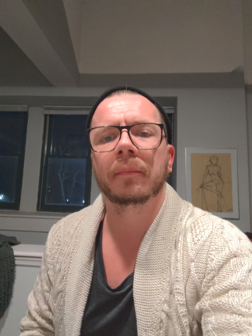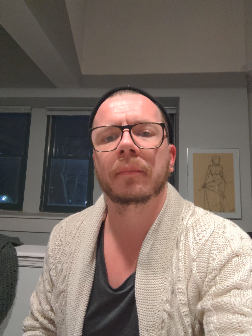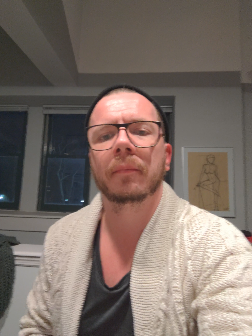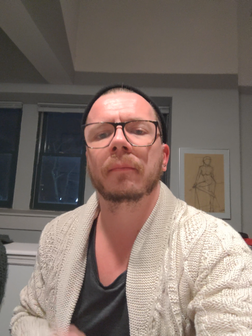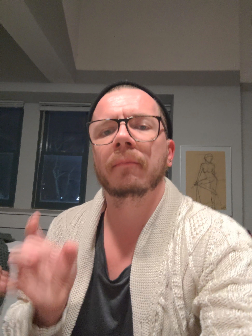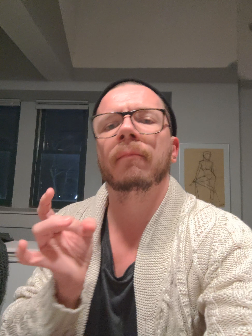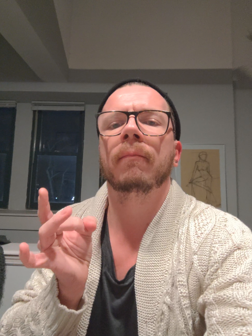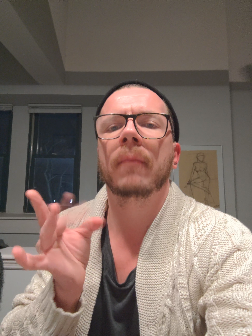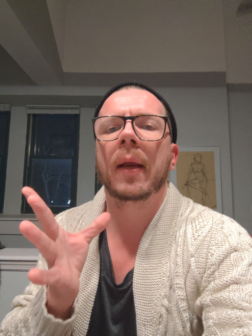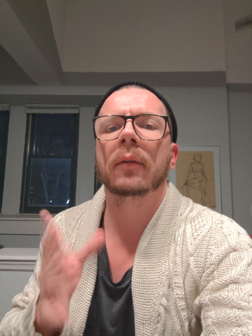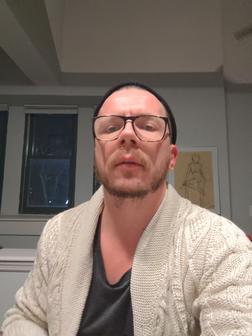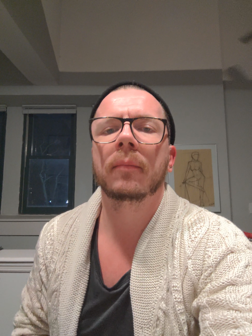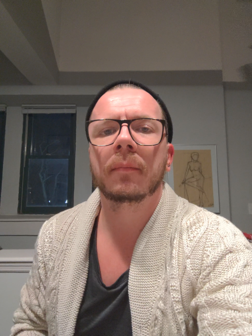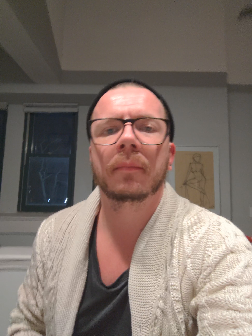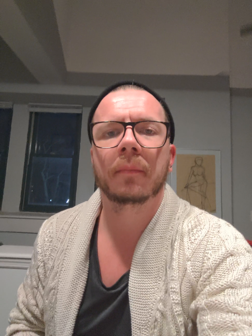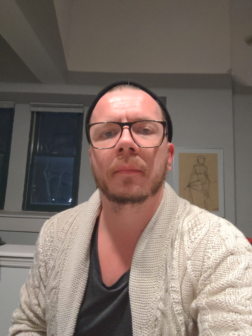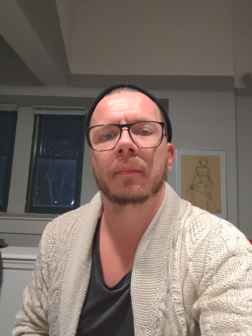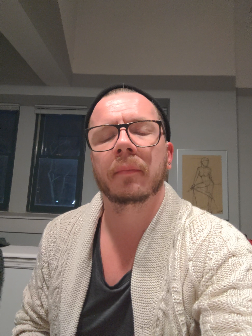hate